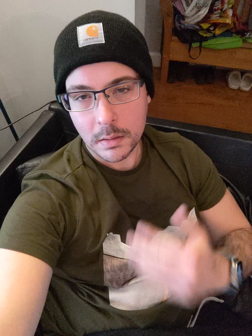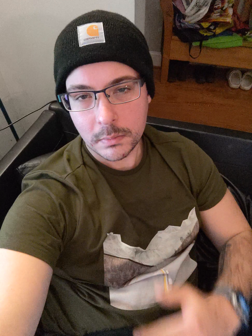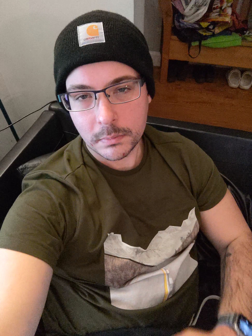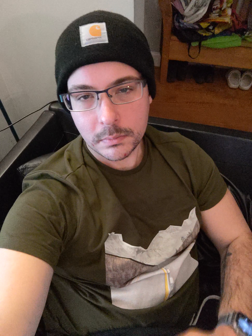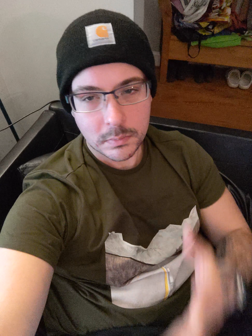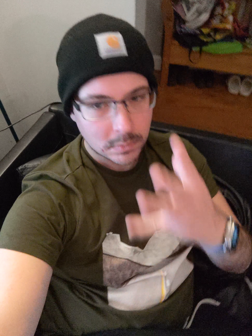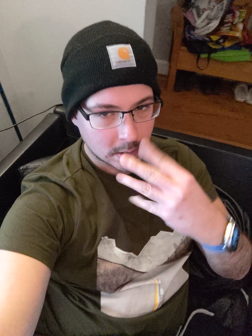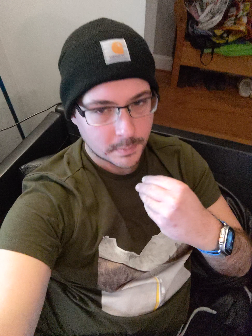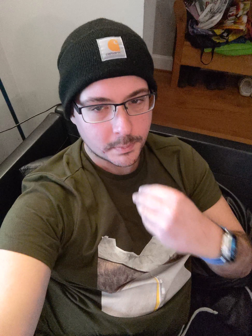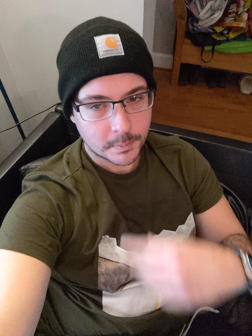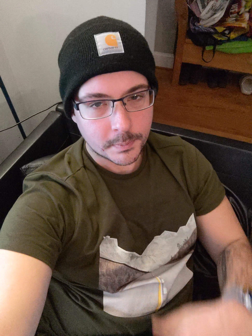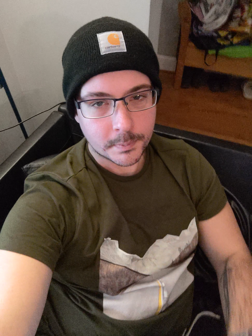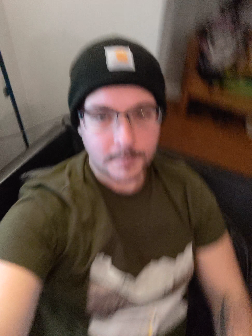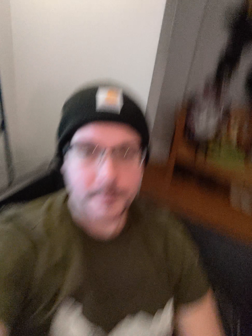sleep